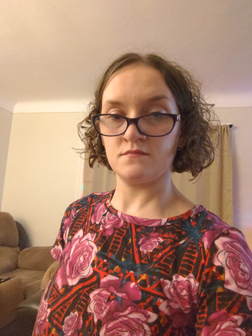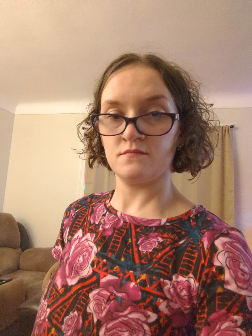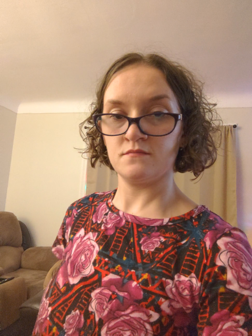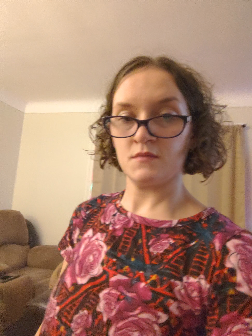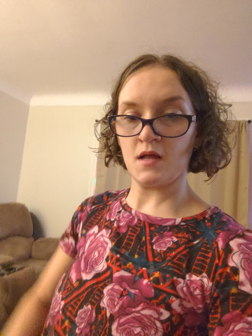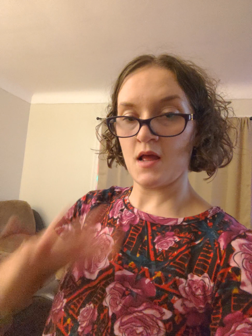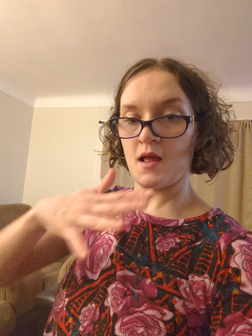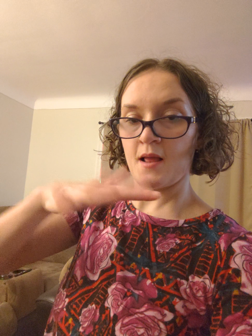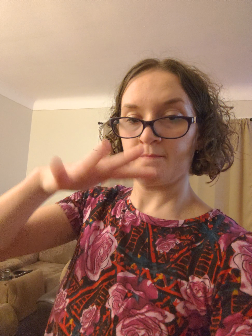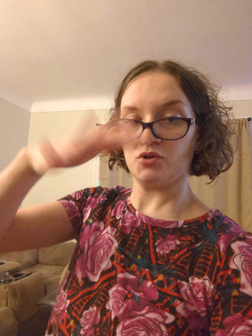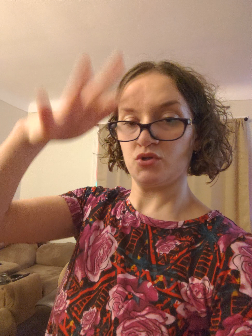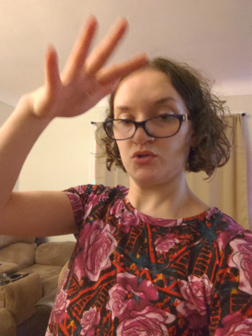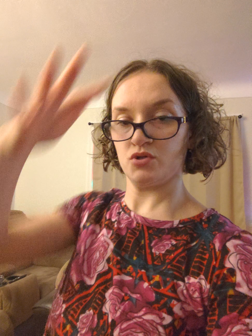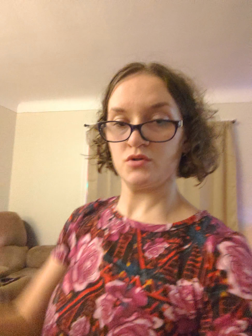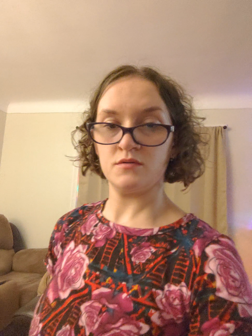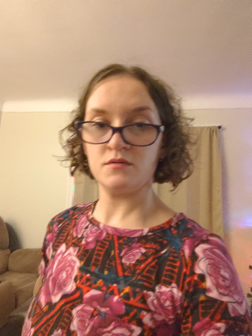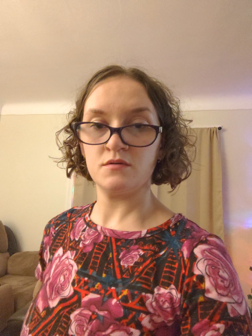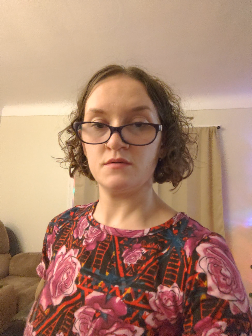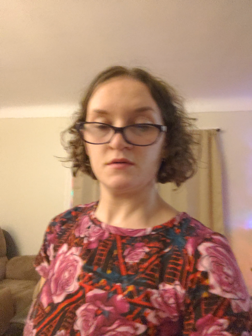helicopter